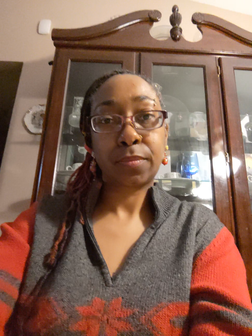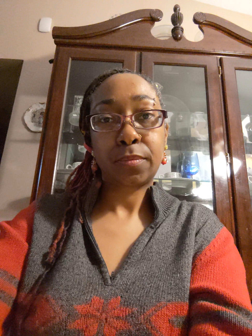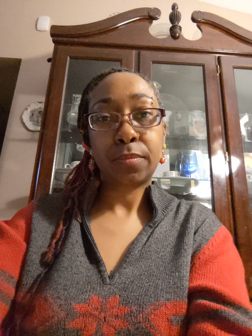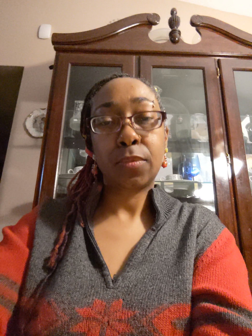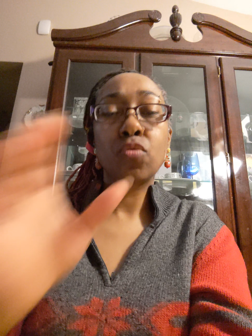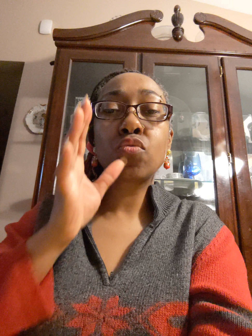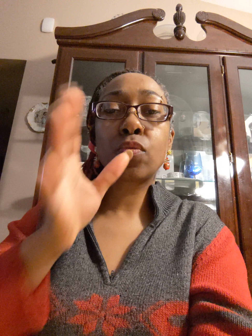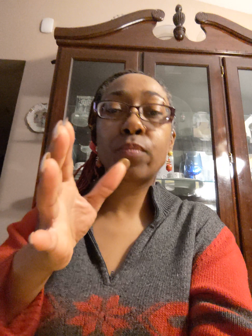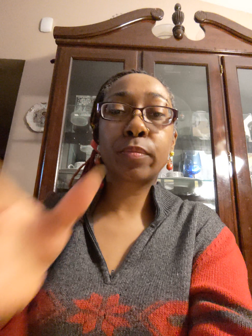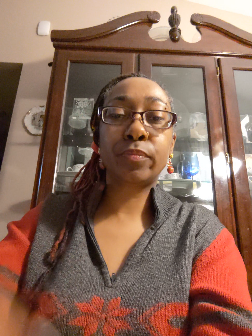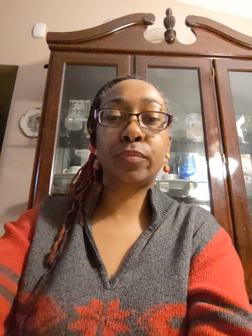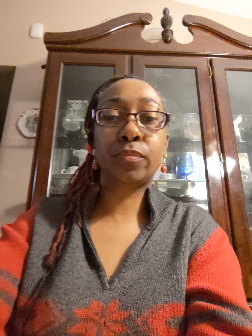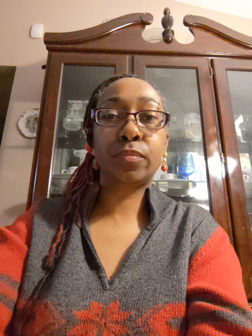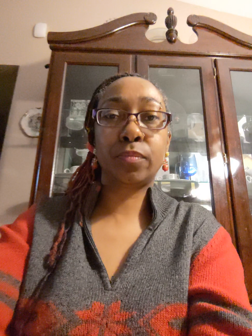grandma